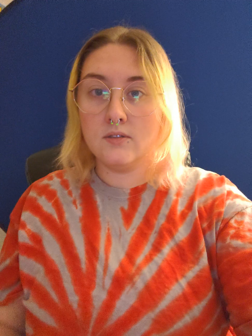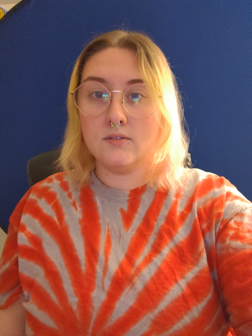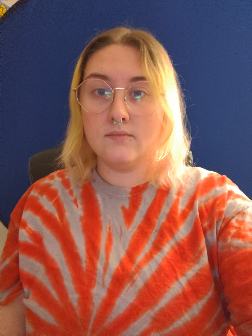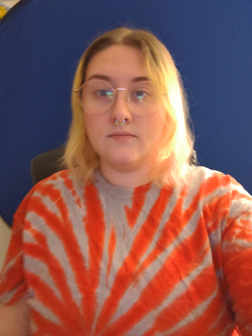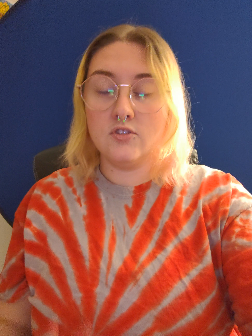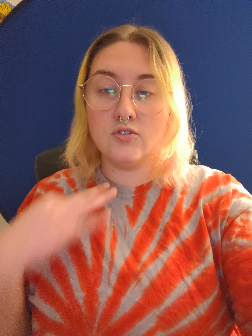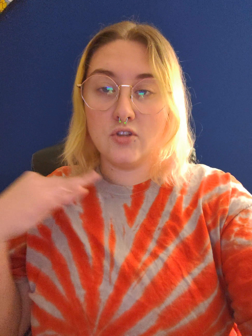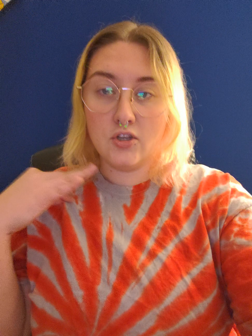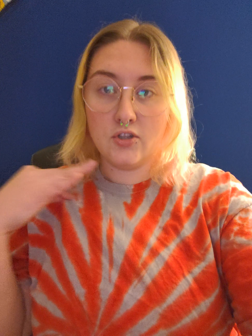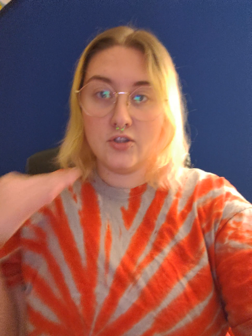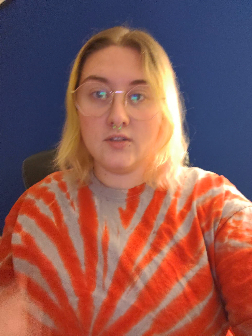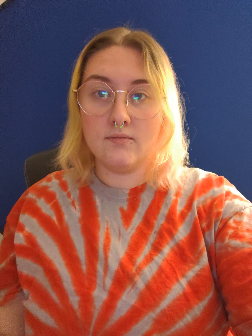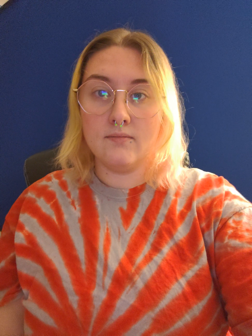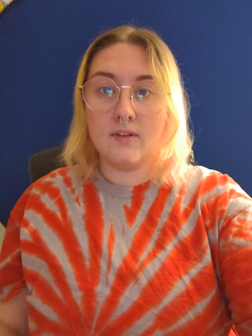shirt